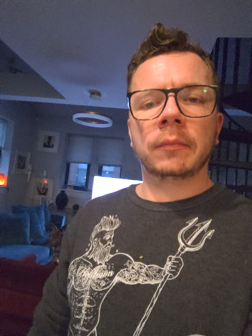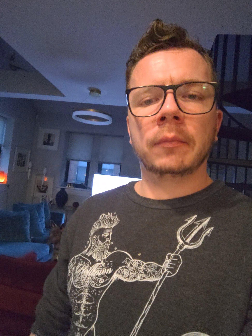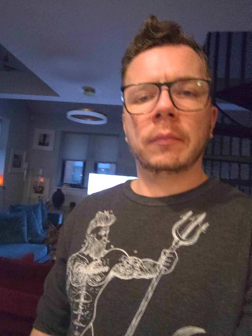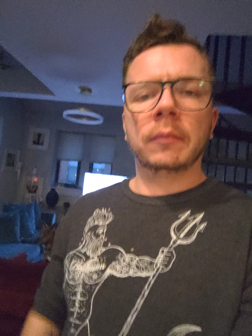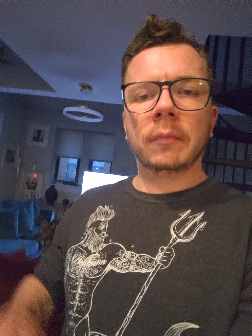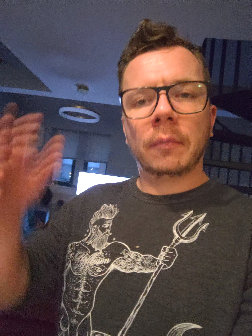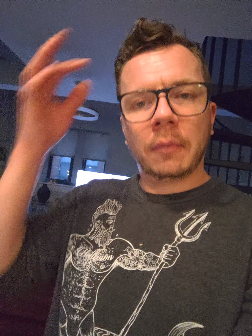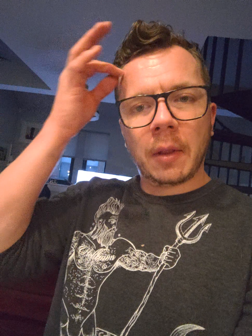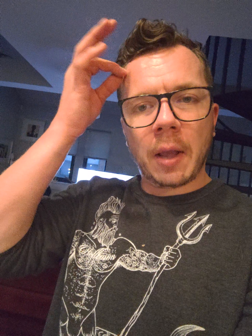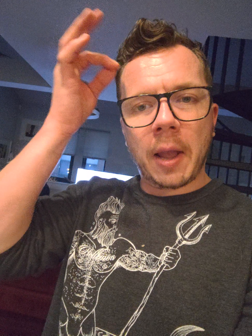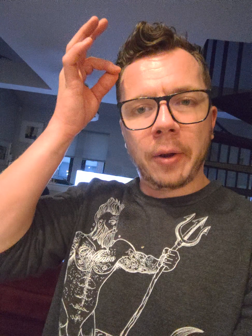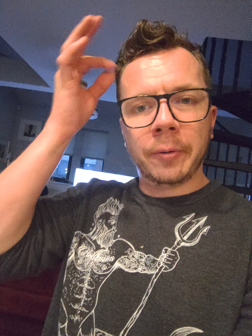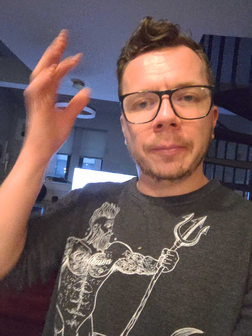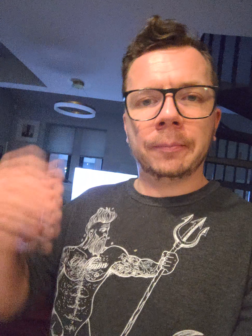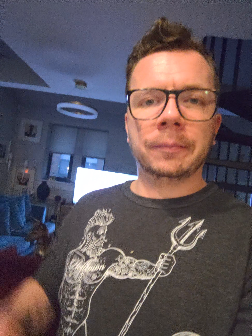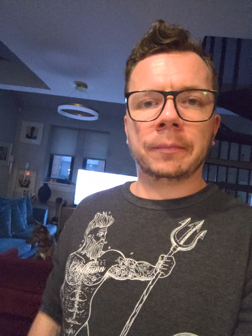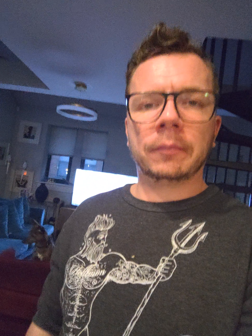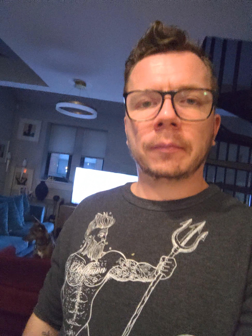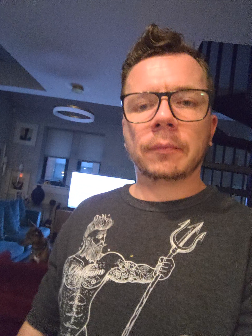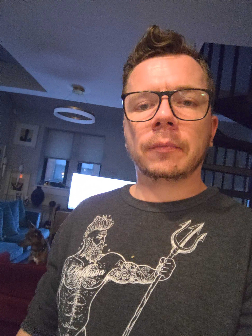hair